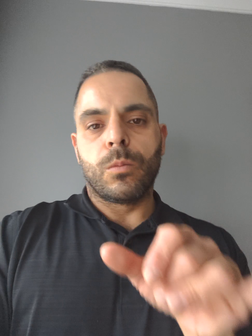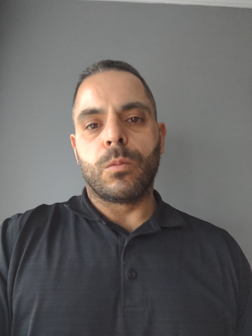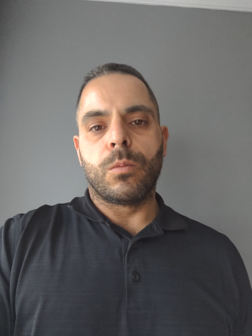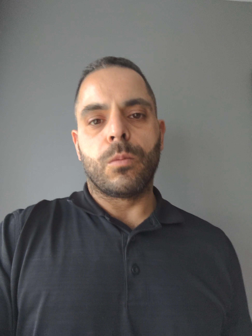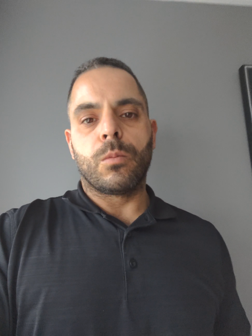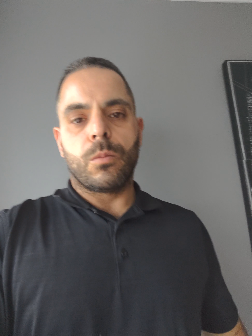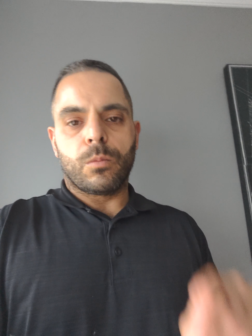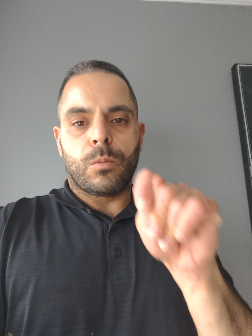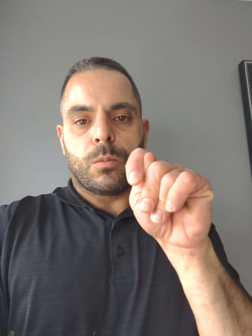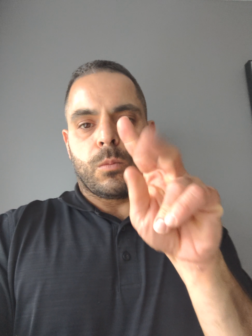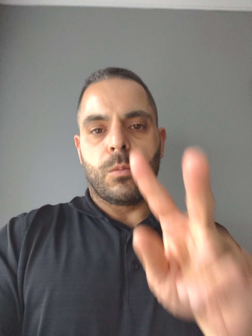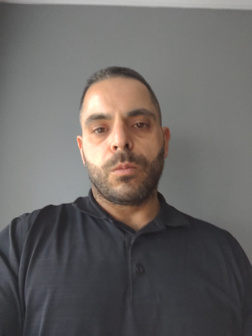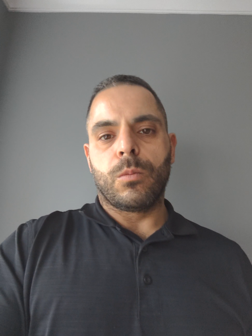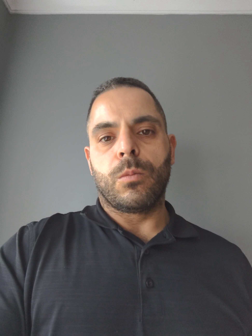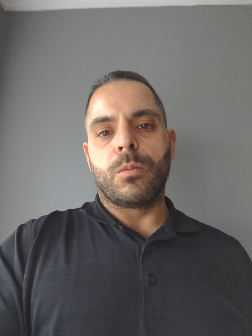TV